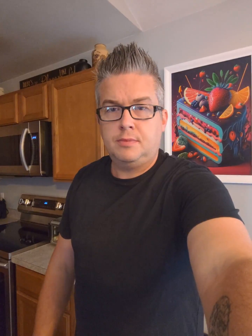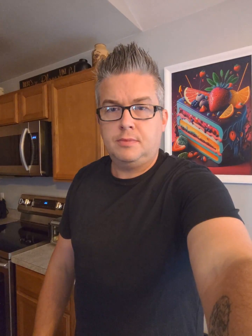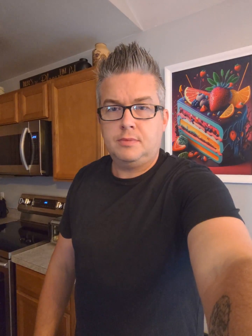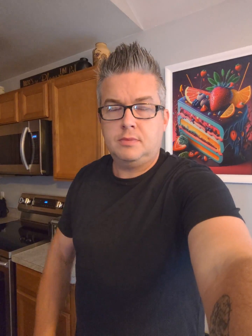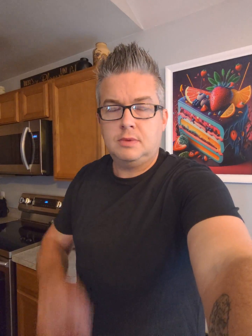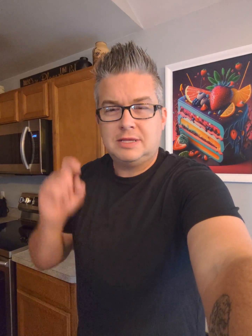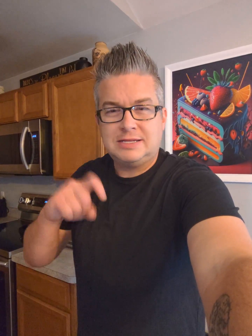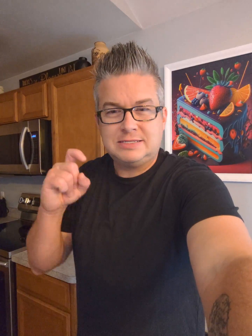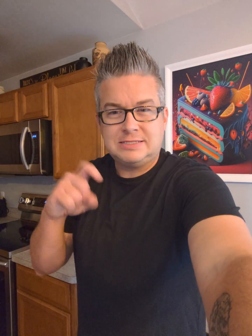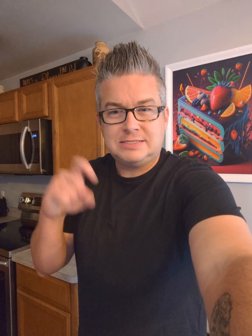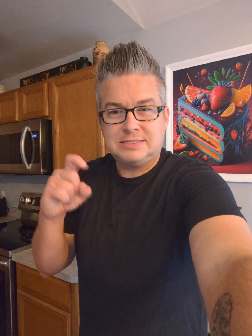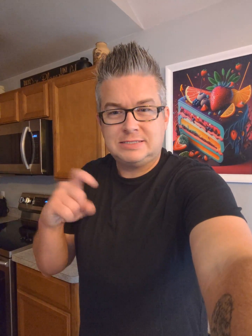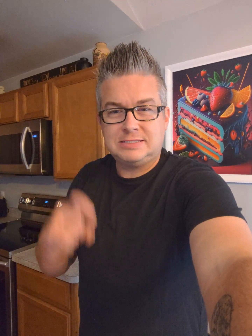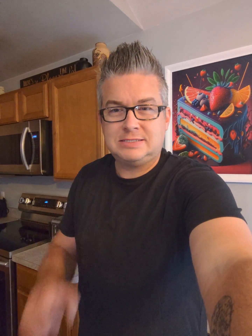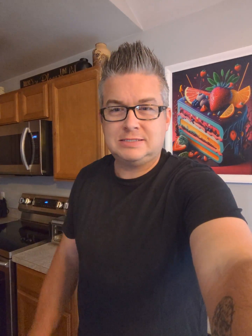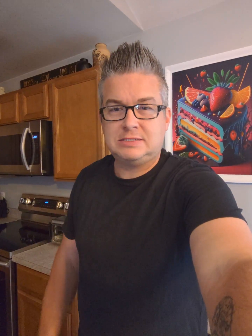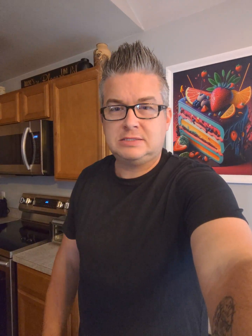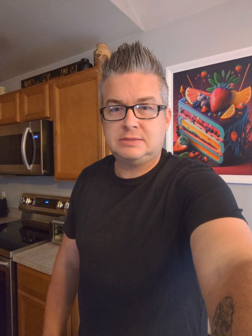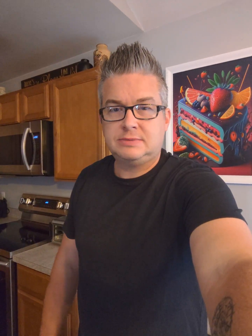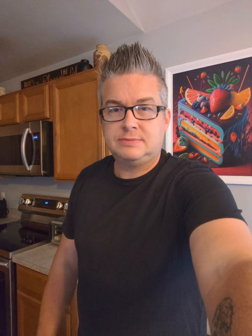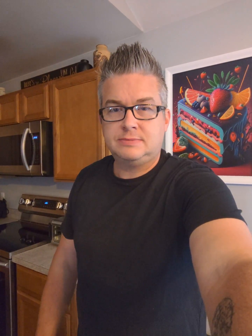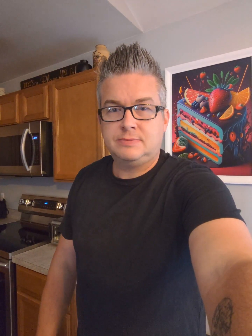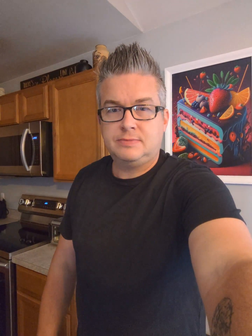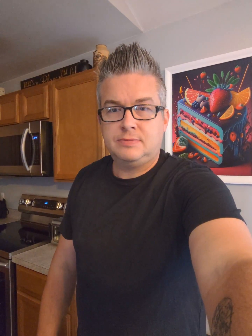need